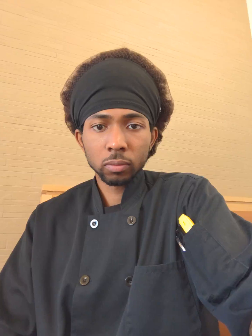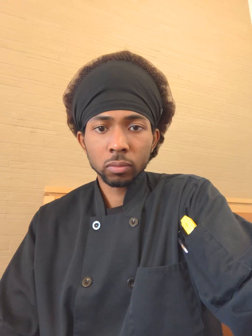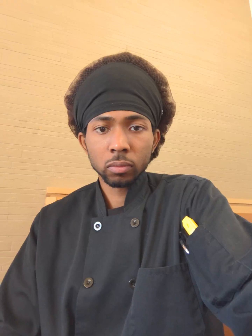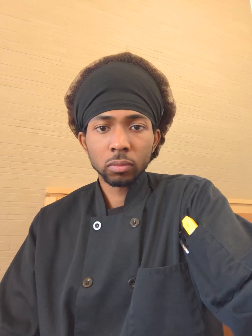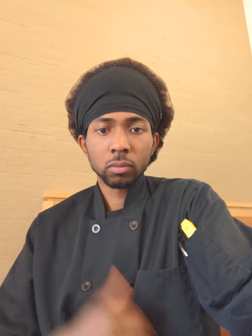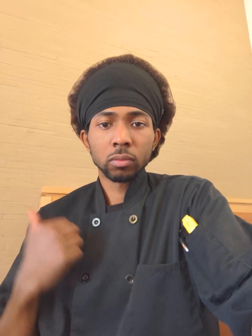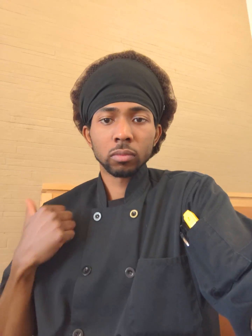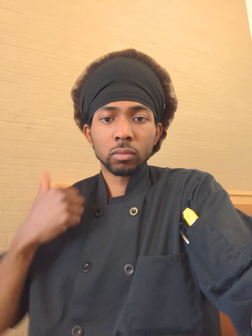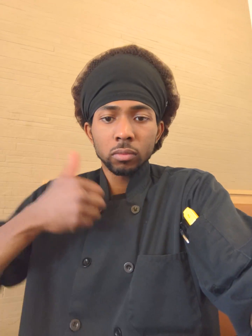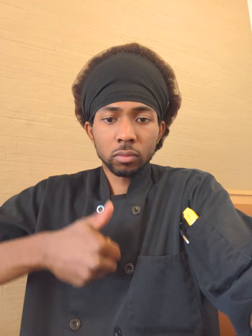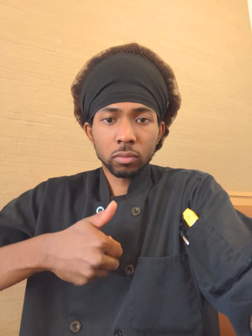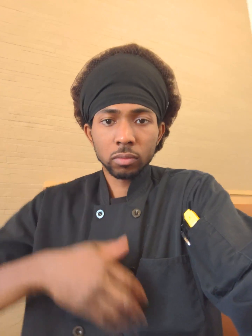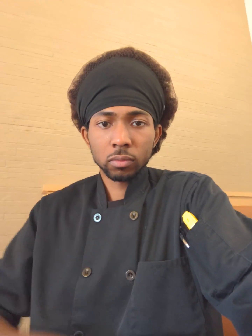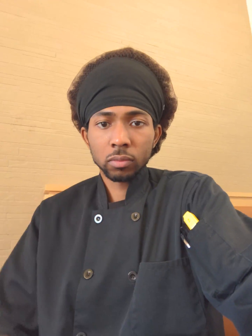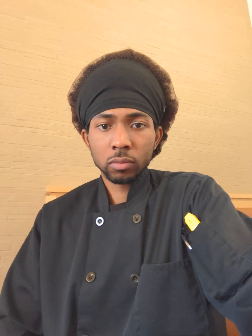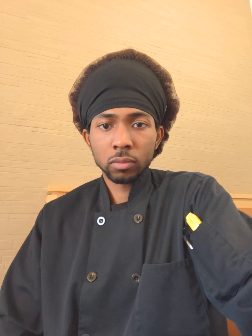coats